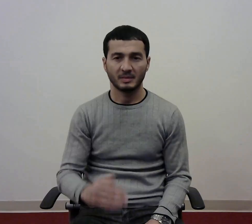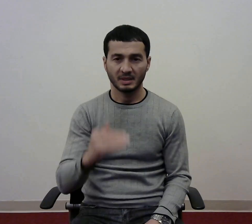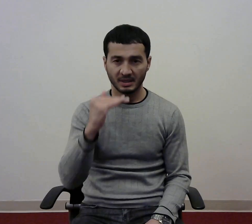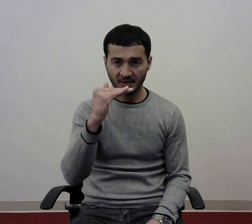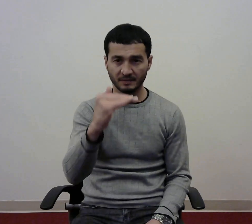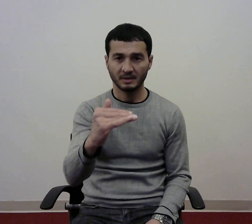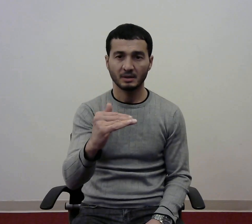siz